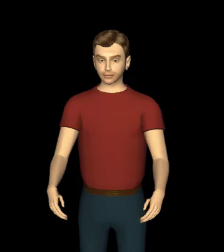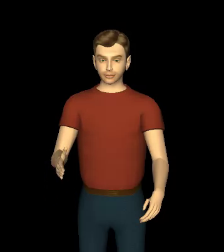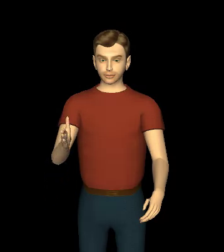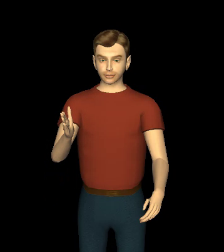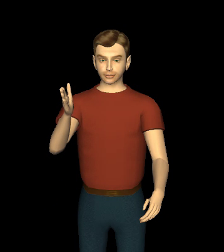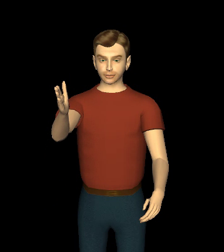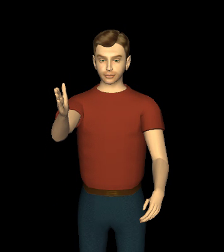مستقبل